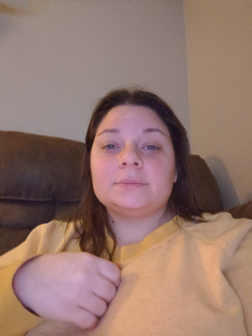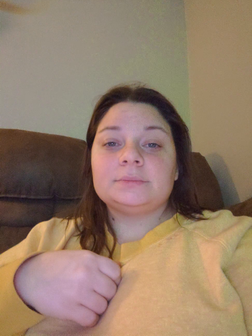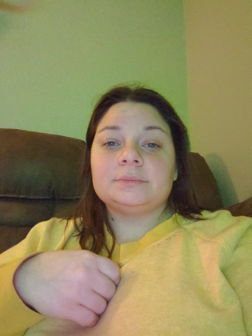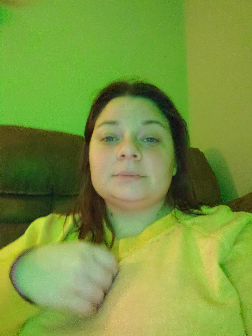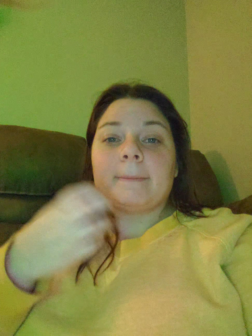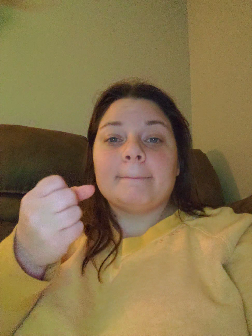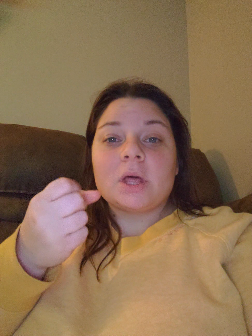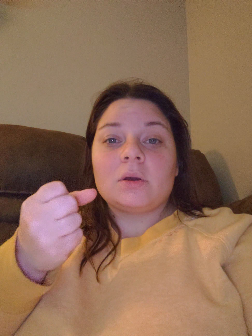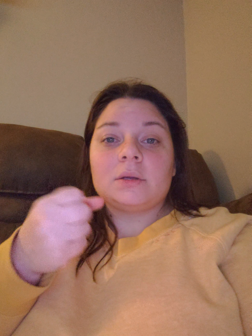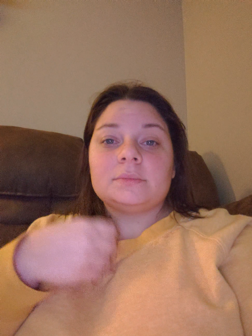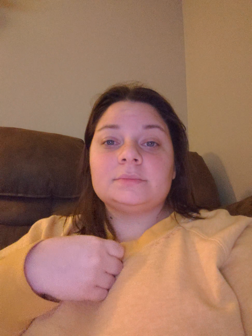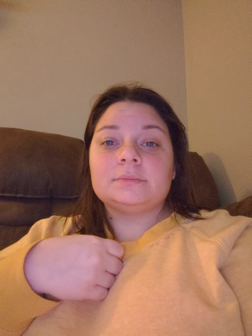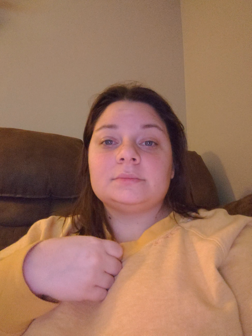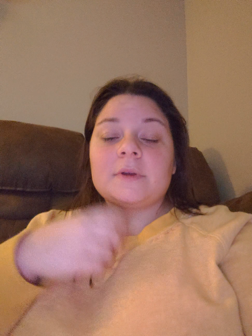milk